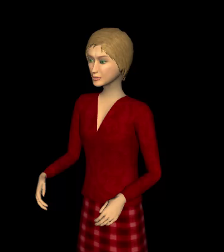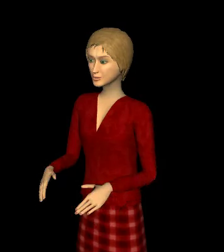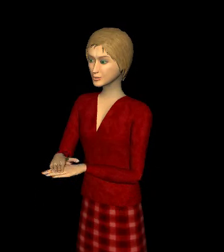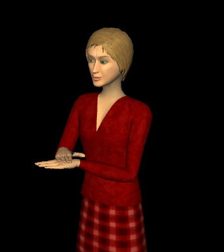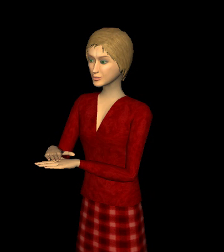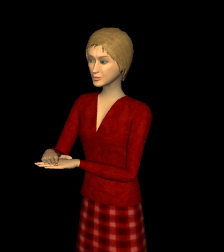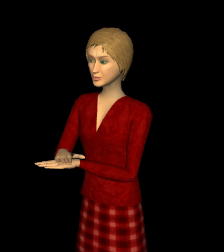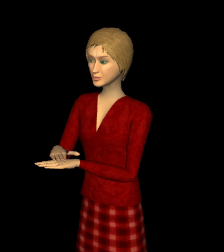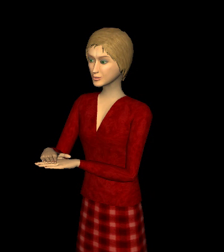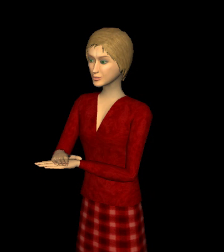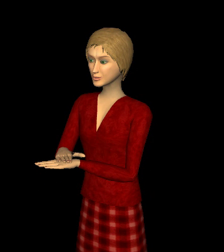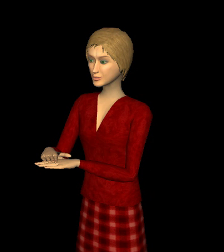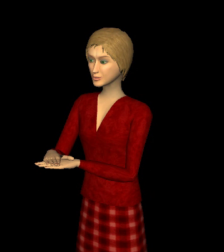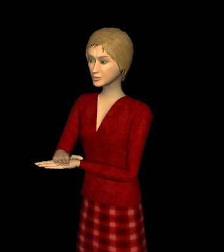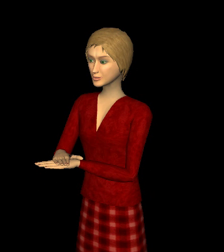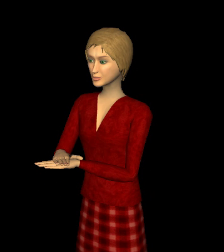مرهم